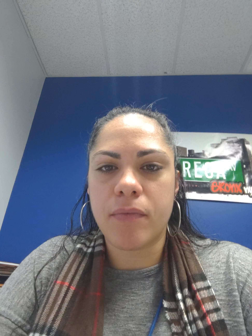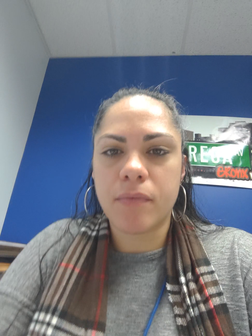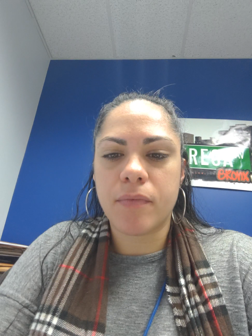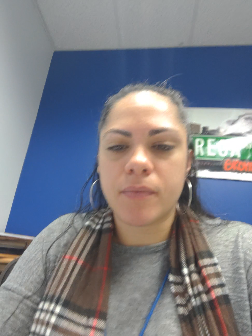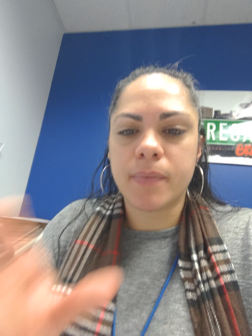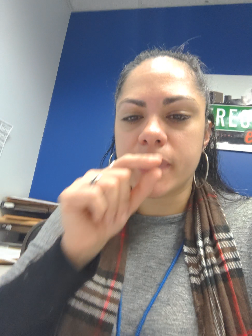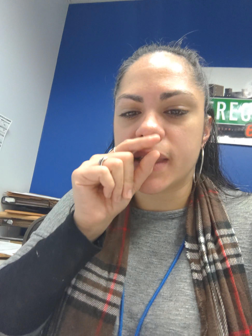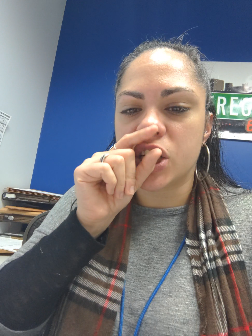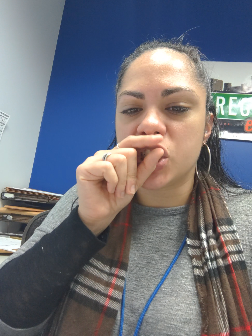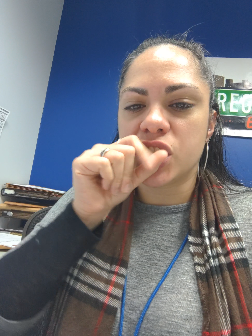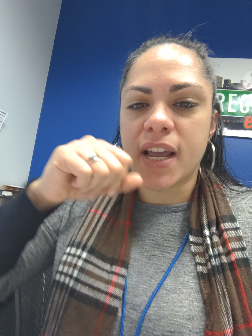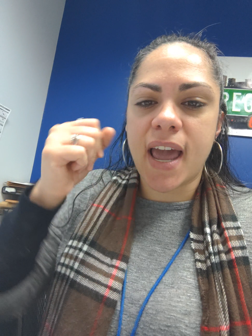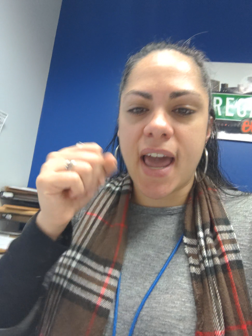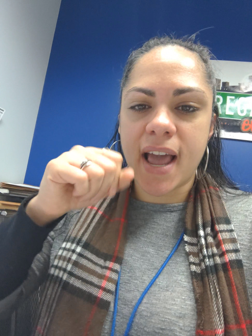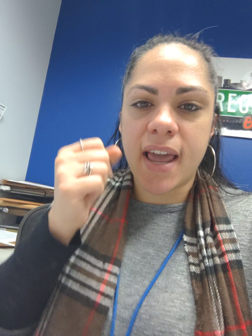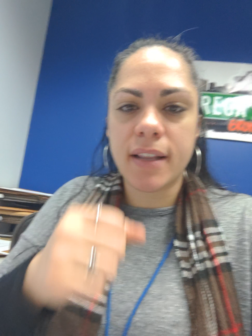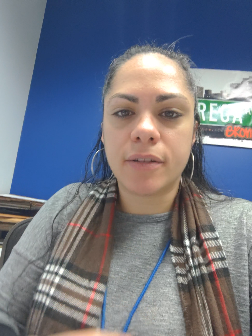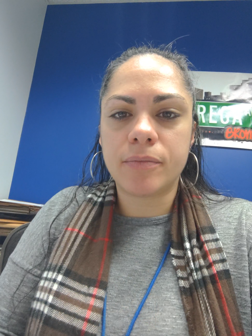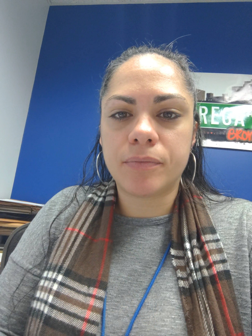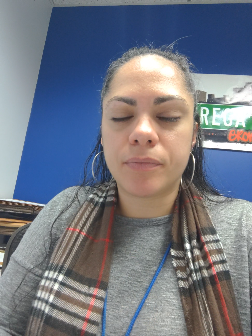hen